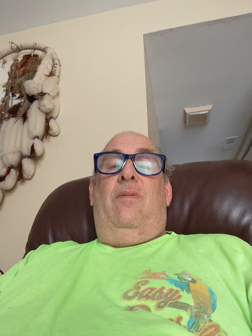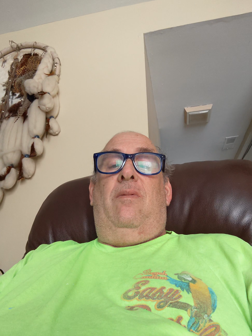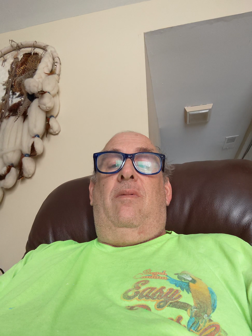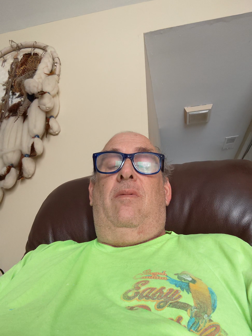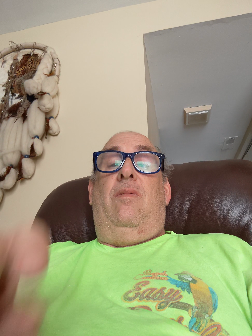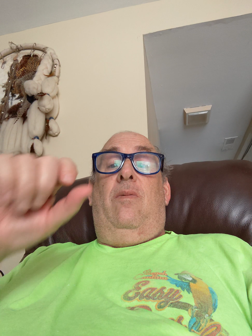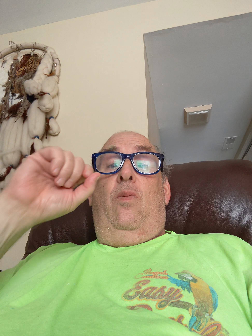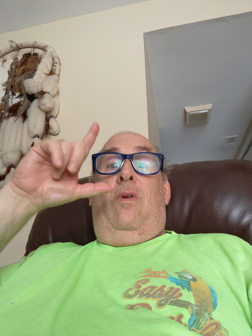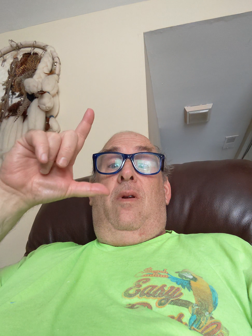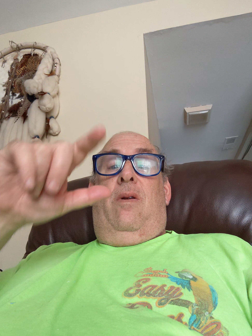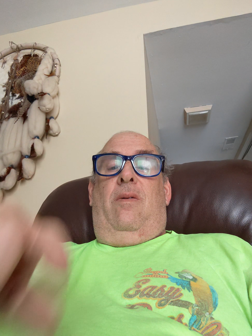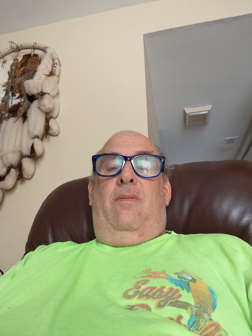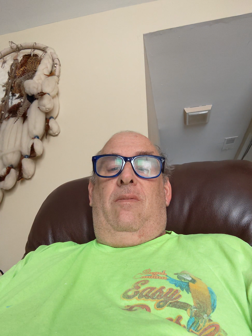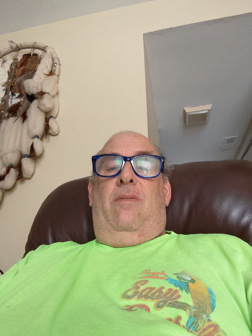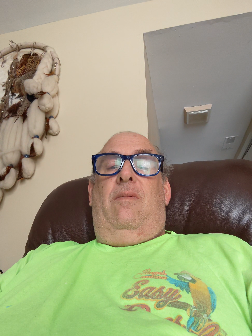awake